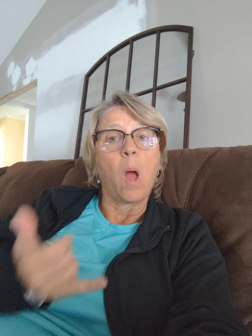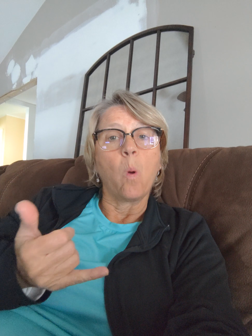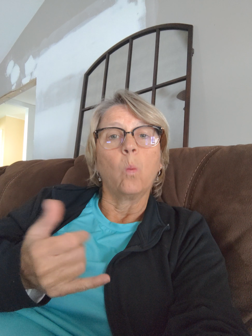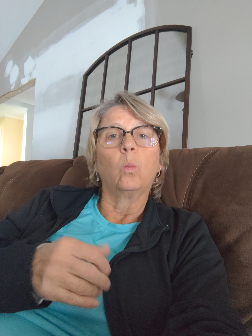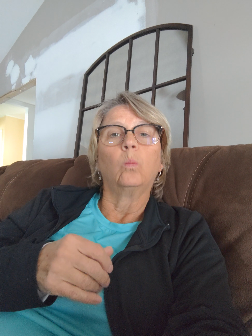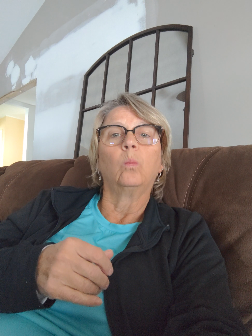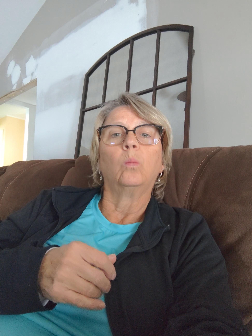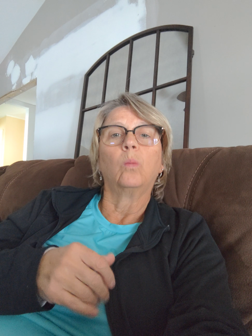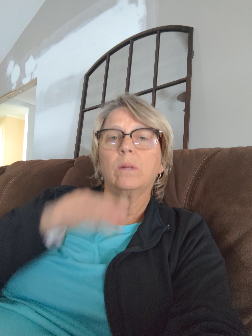now